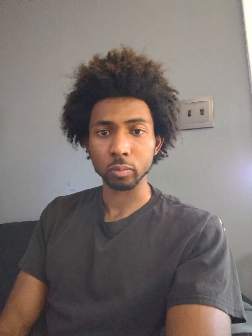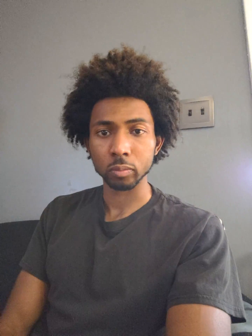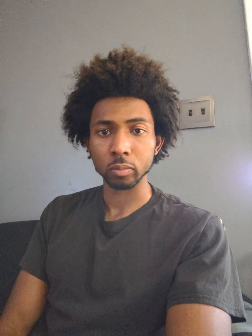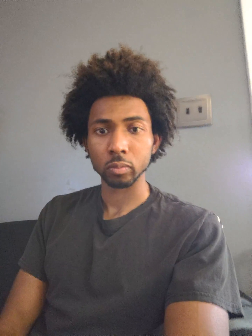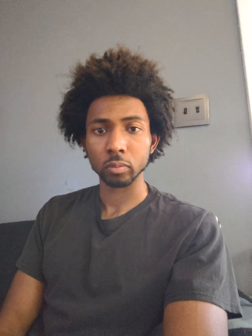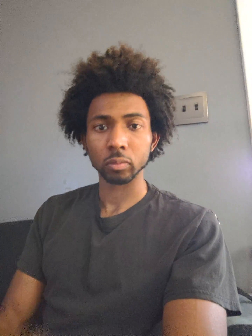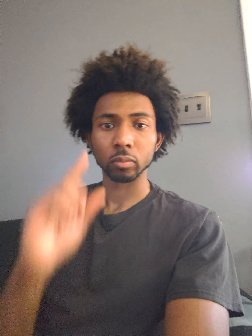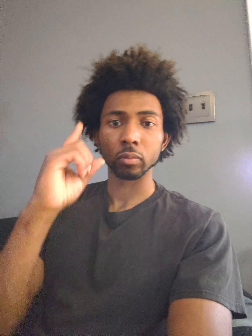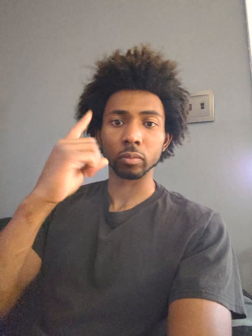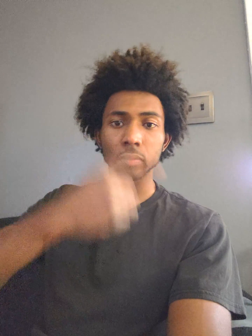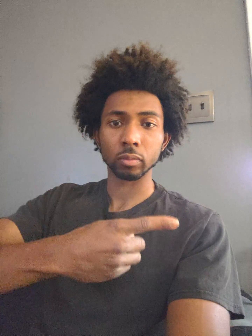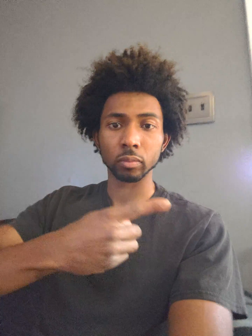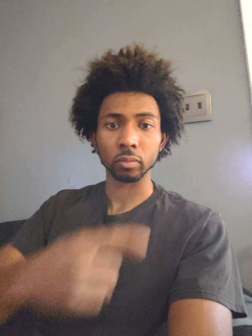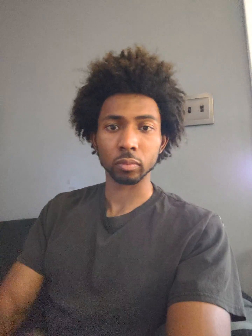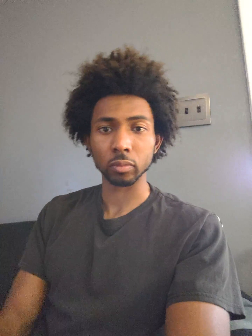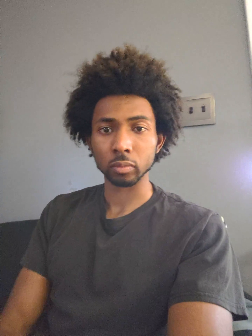day